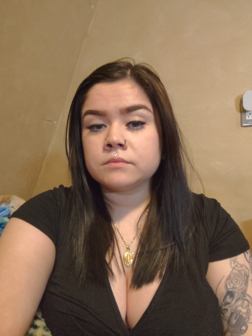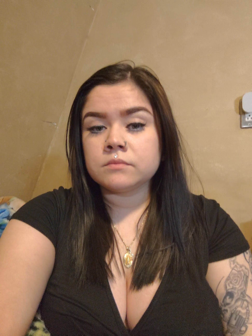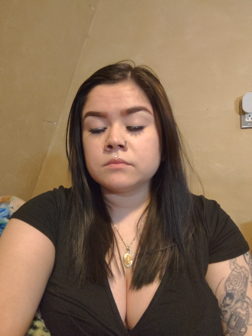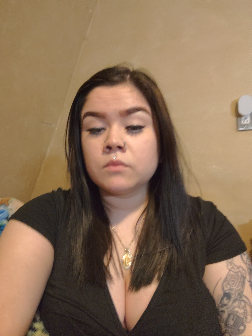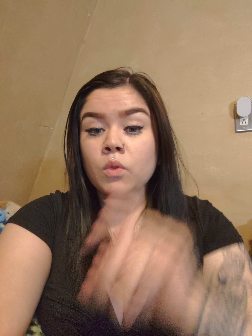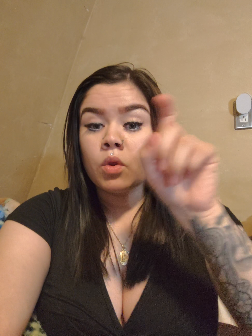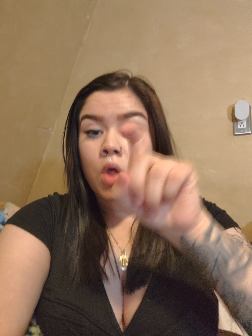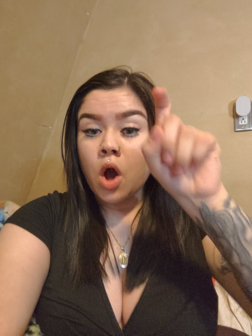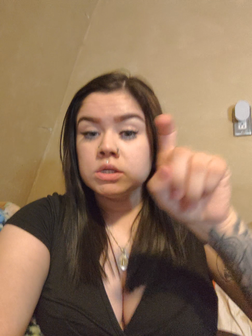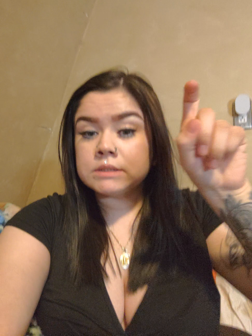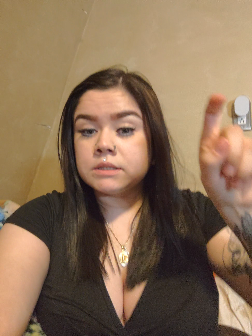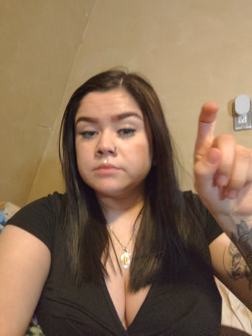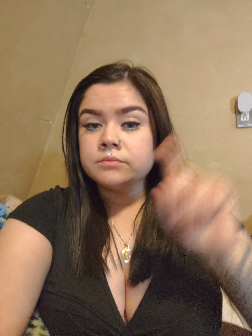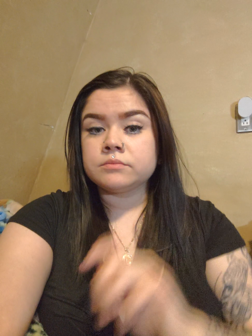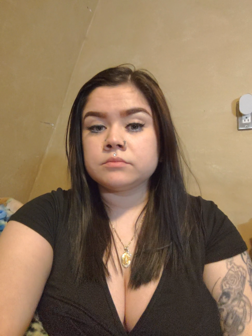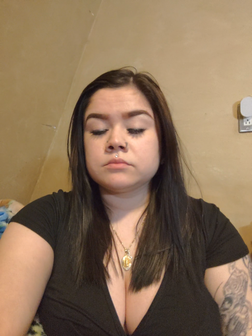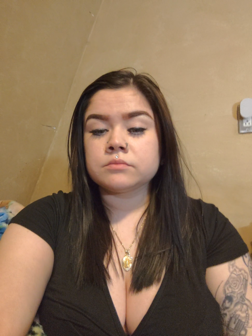closet